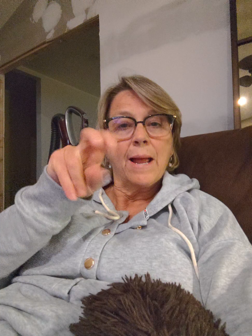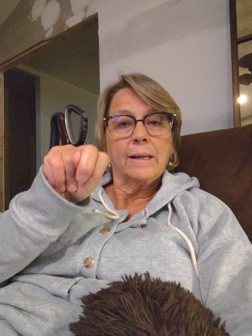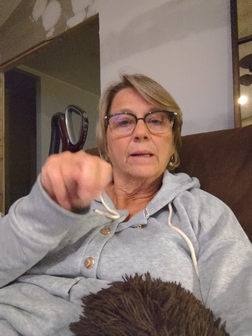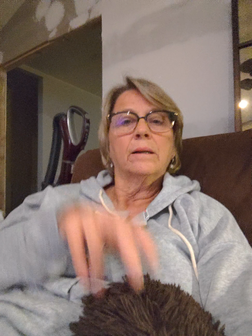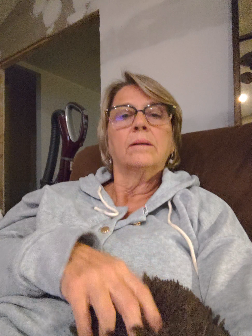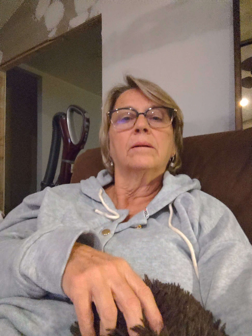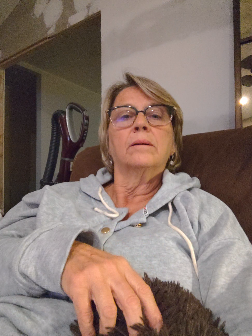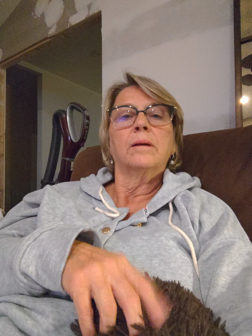pen